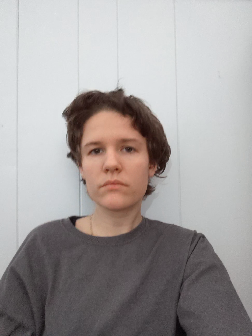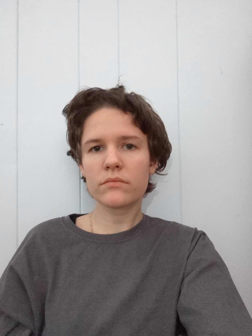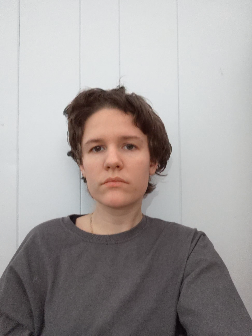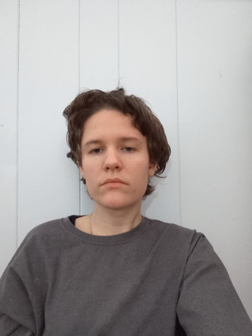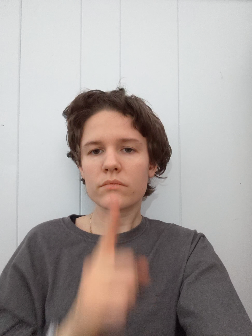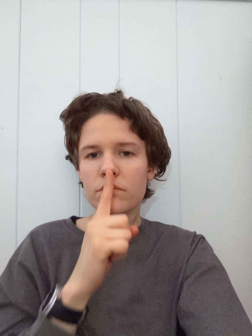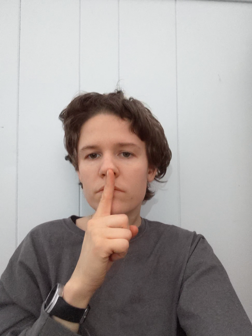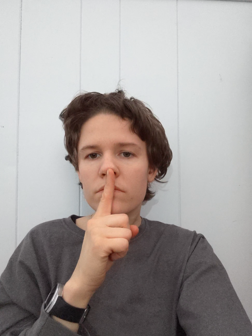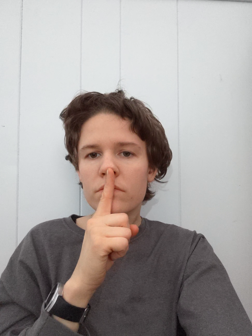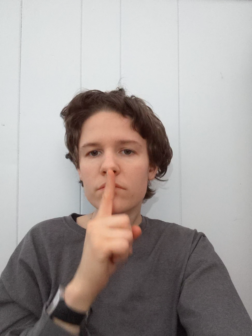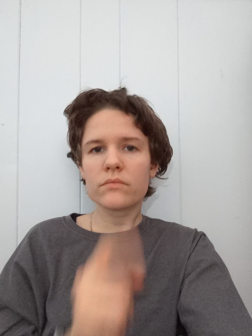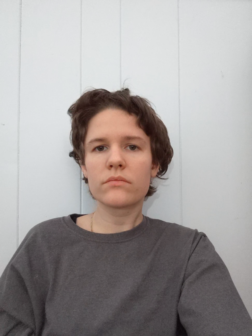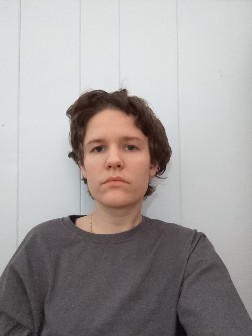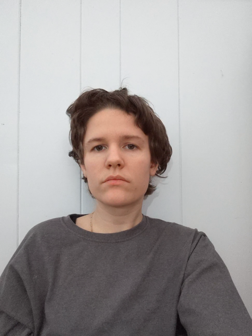shhh